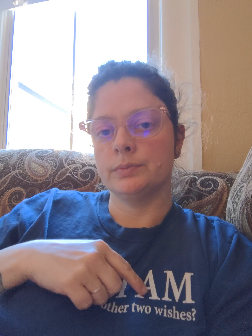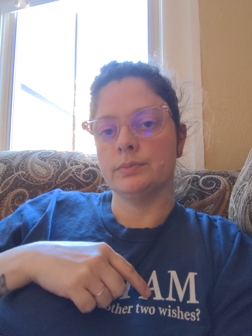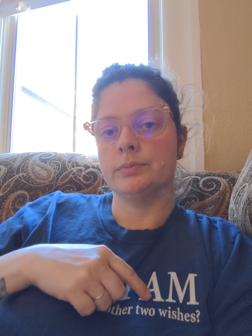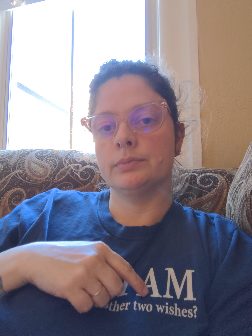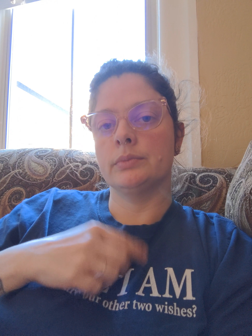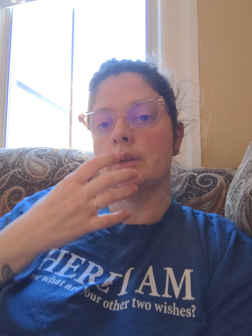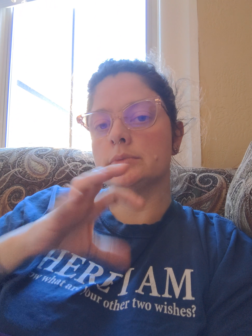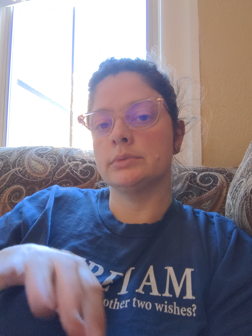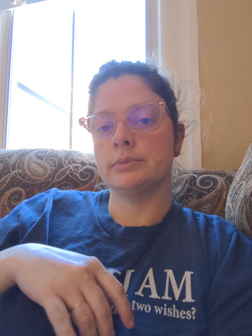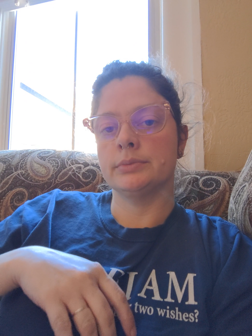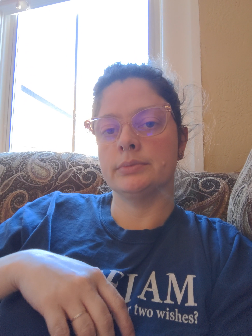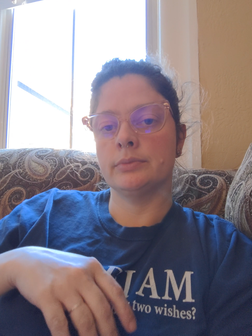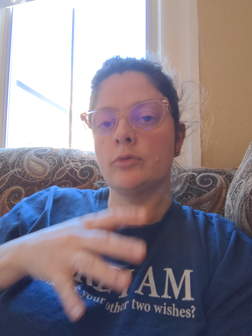hot